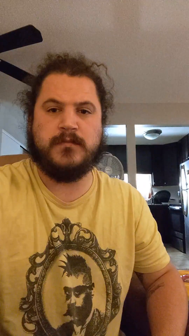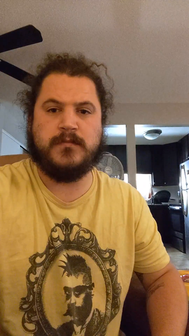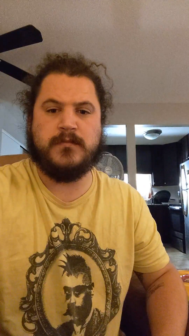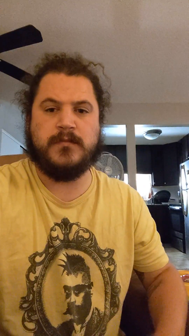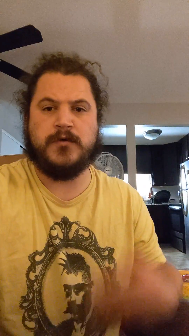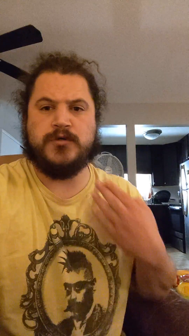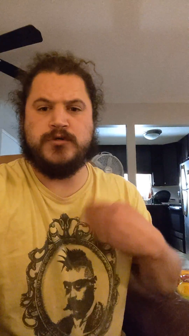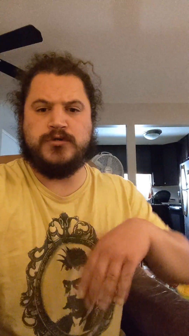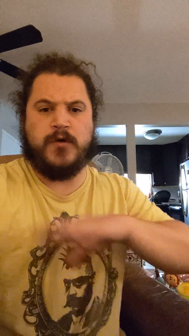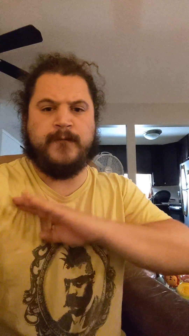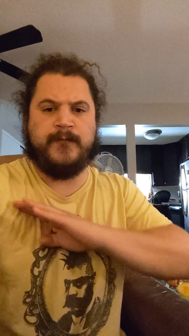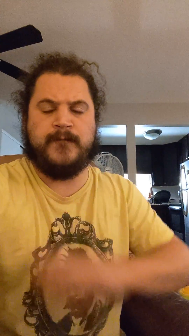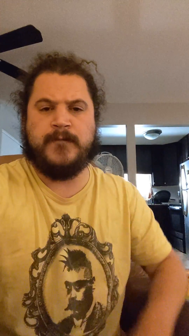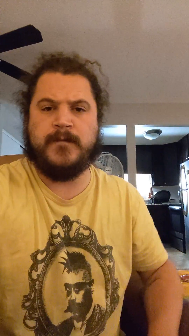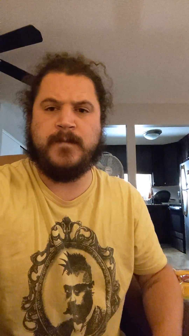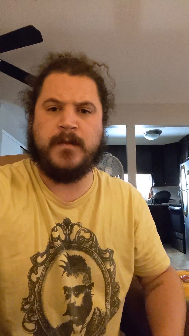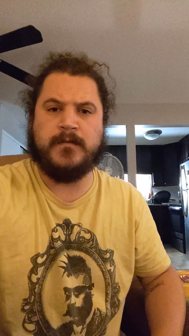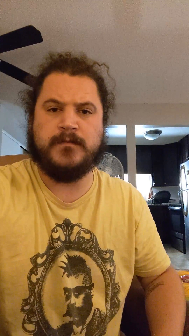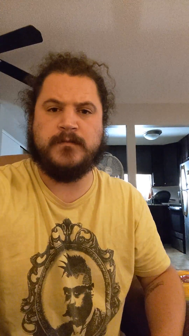scarf